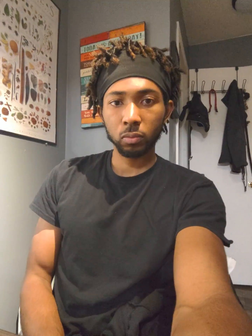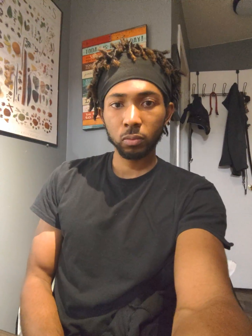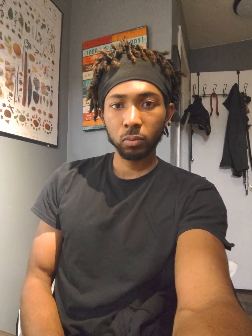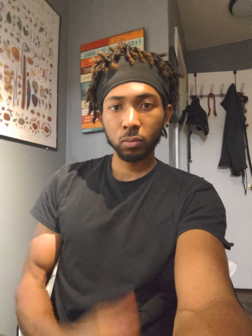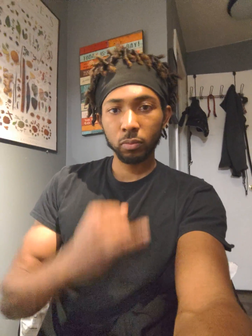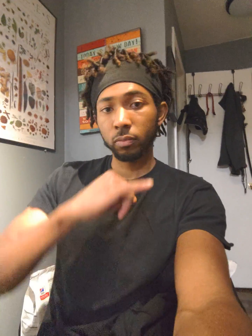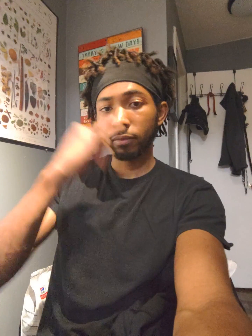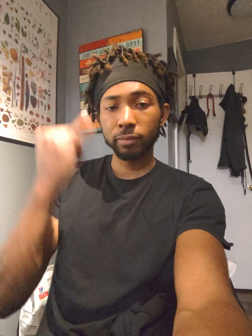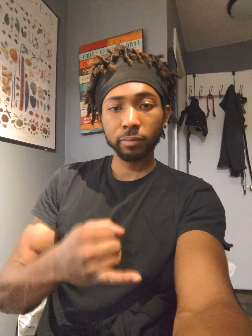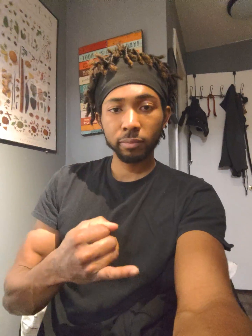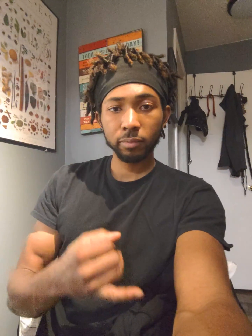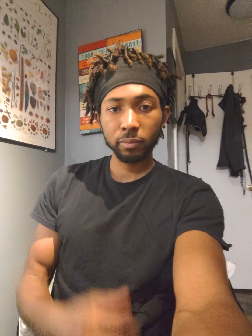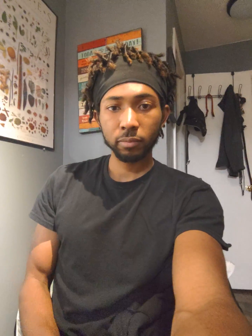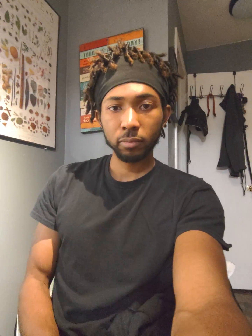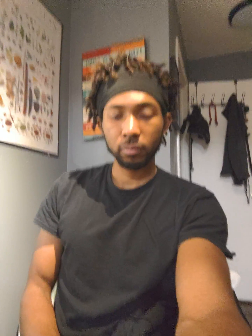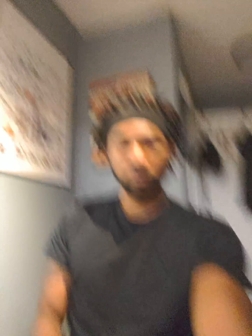last